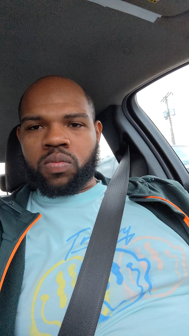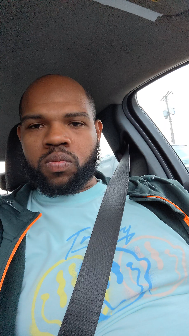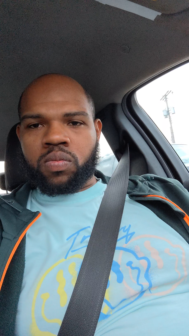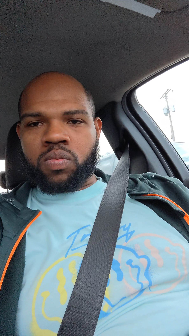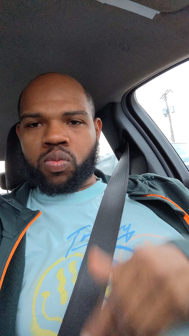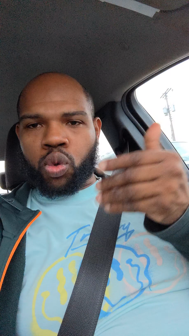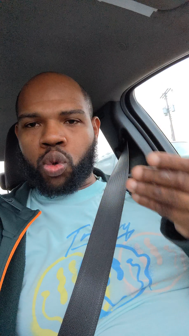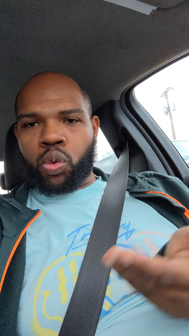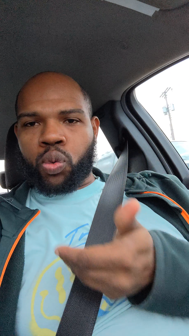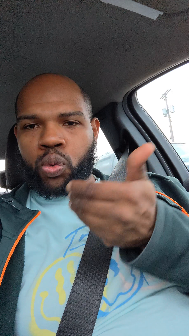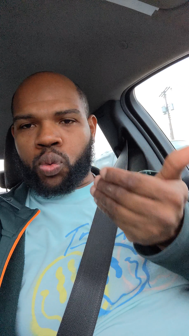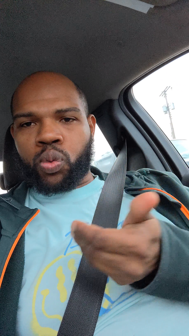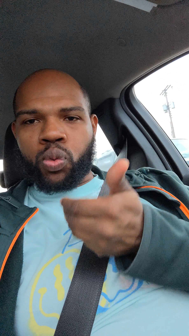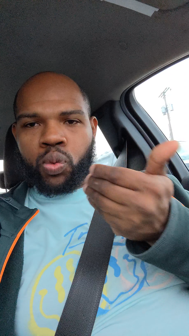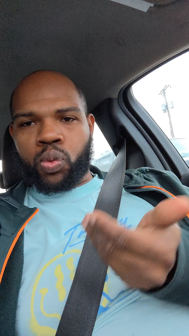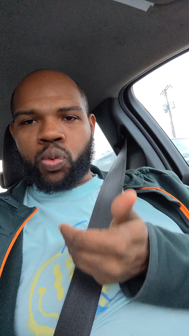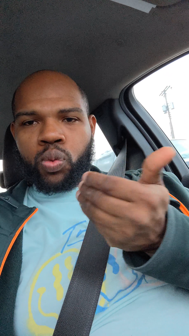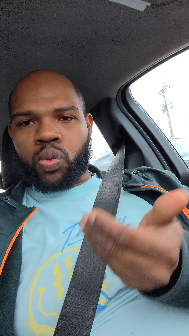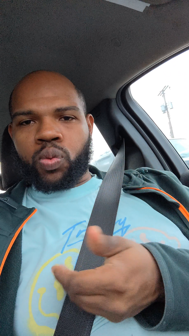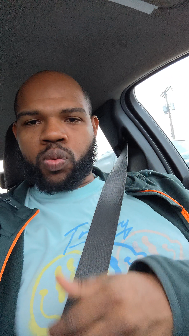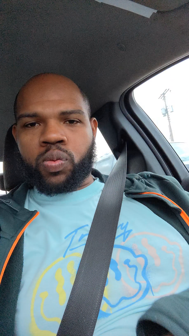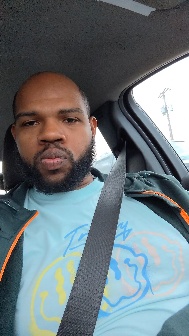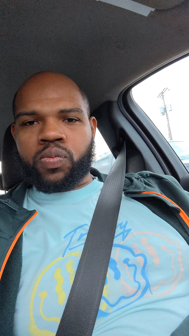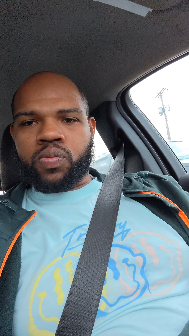new